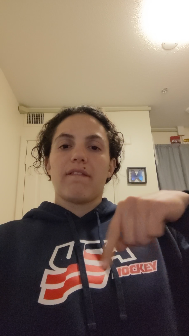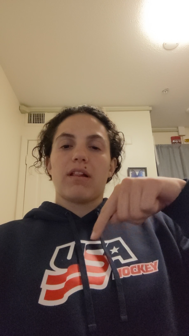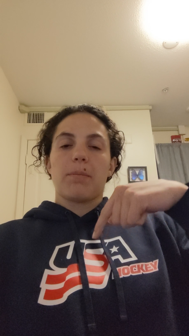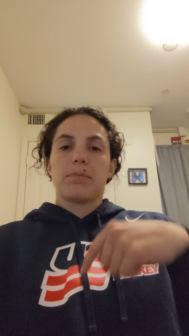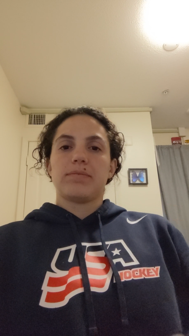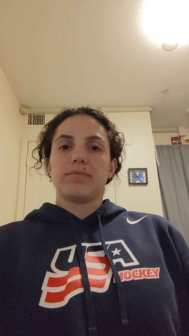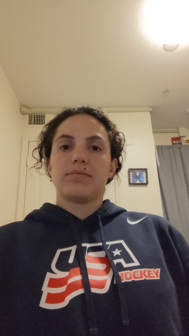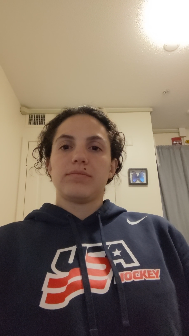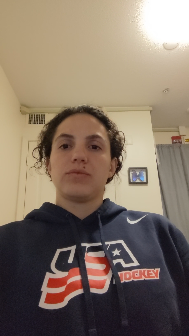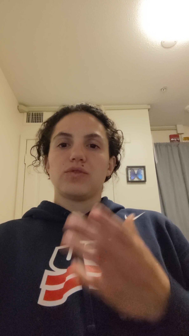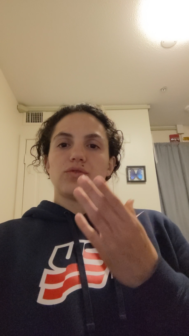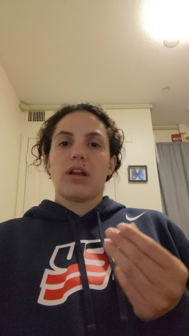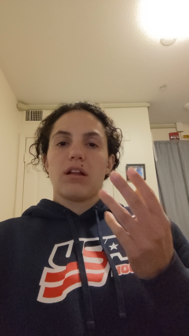gentle